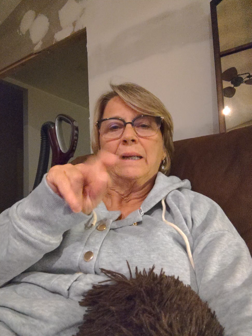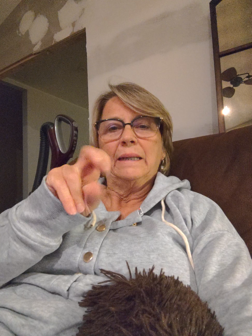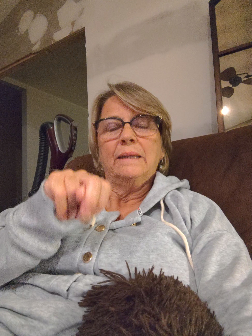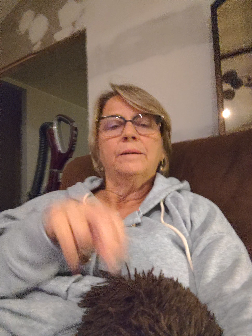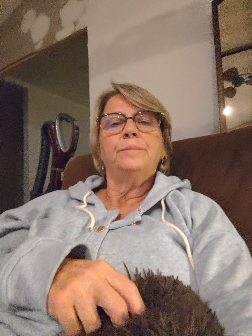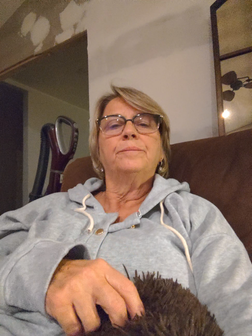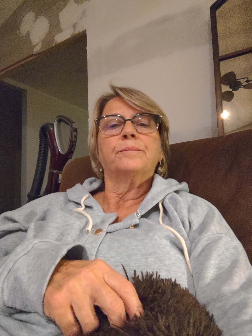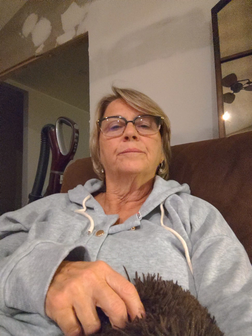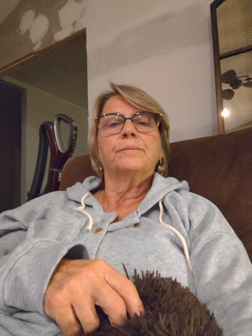mitten